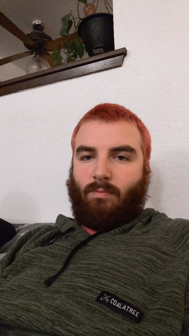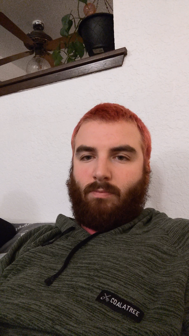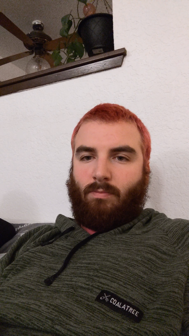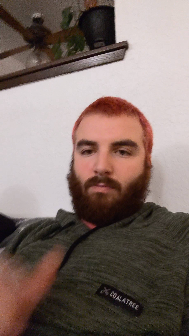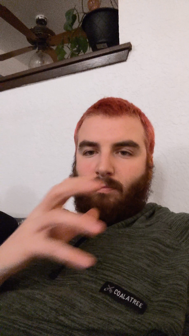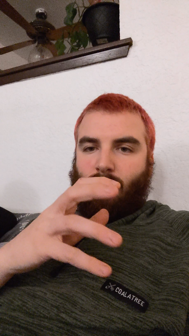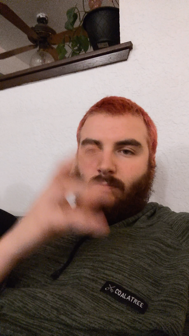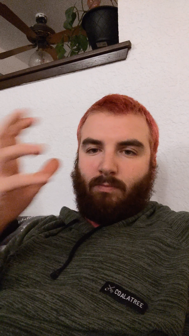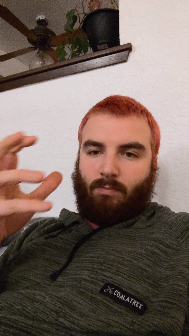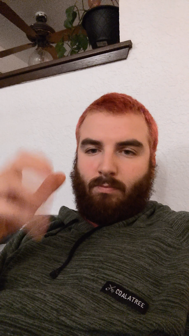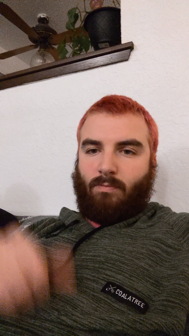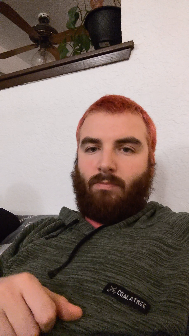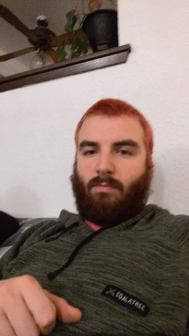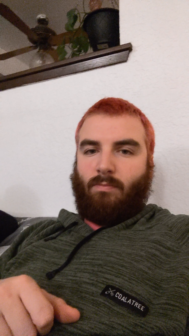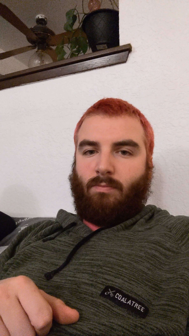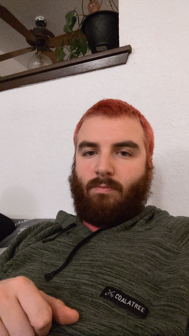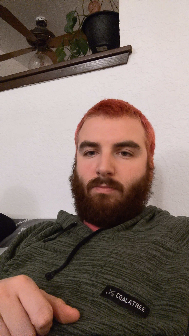a lot